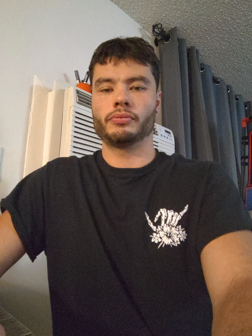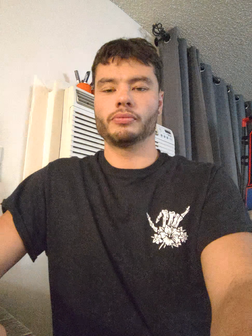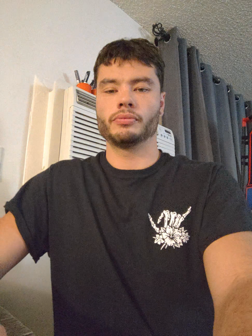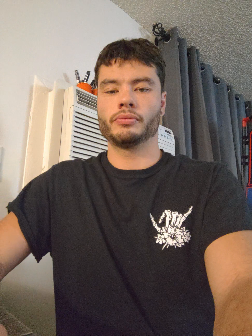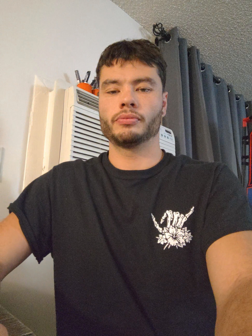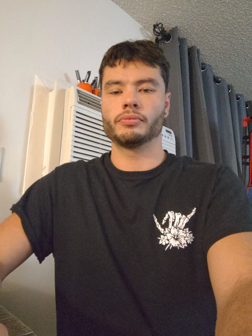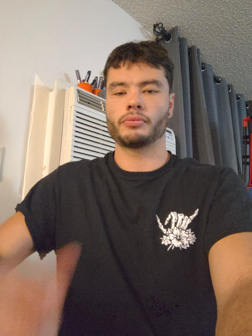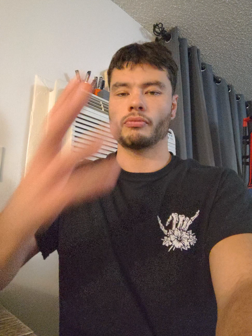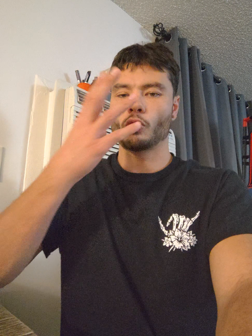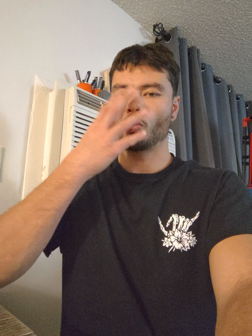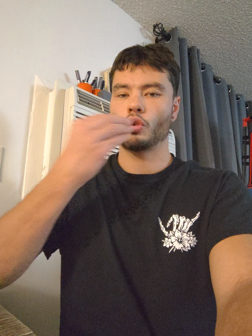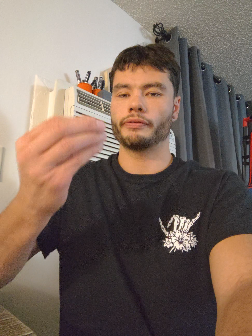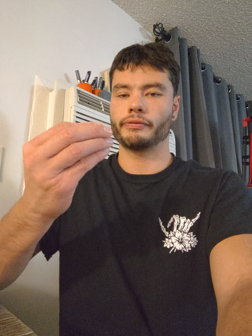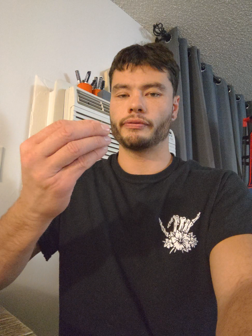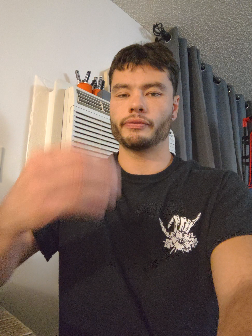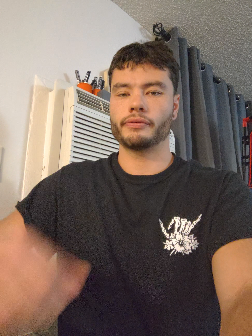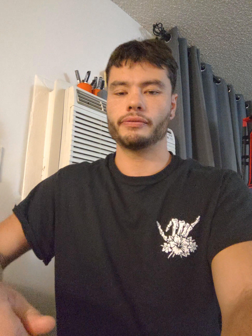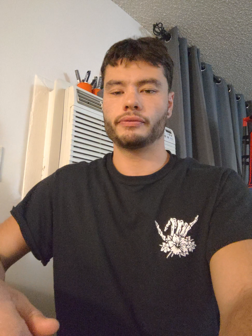wolf